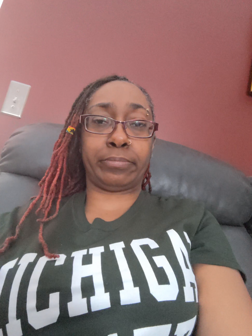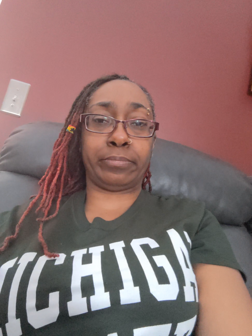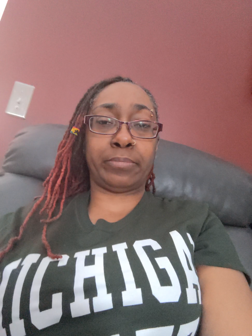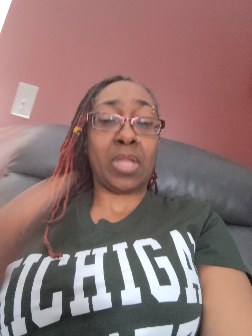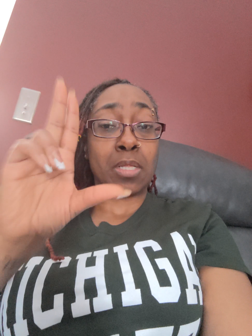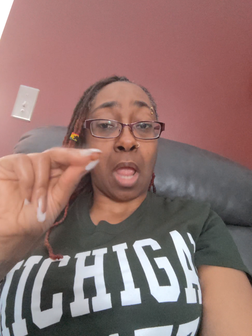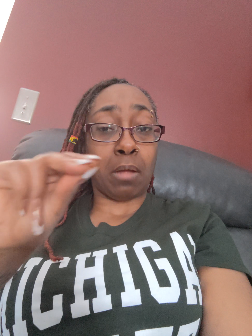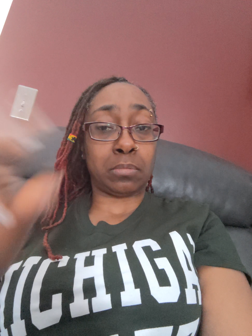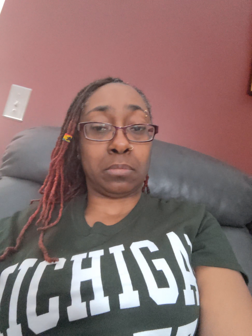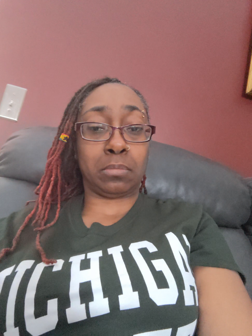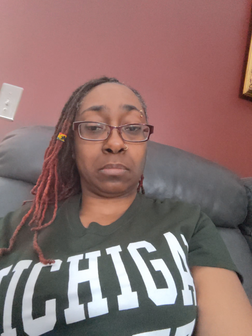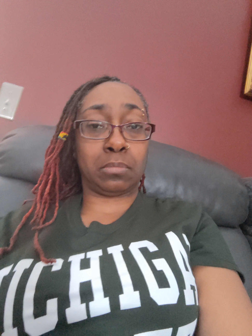no